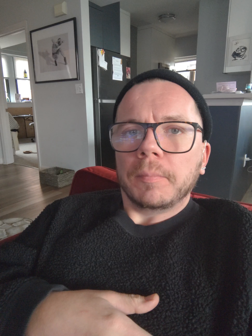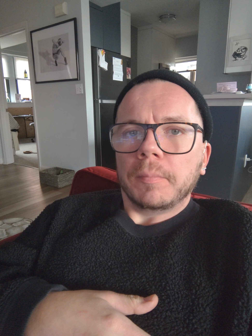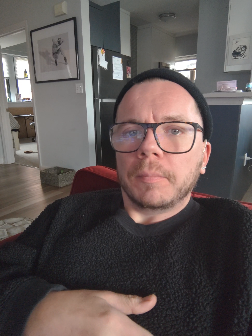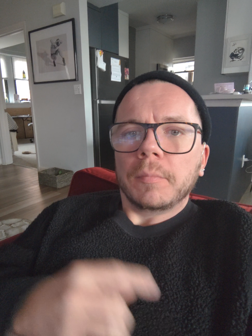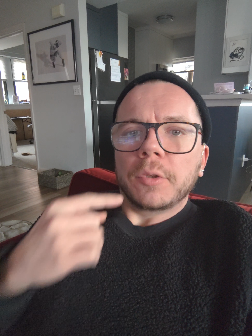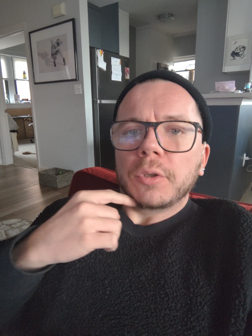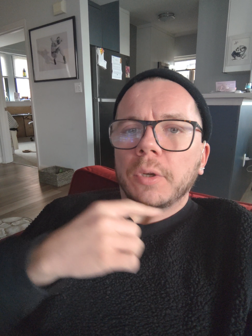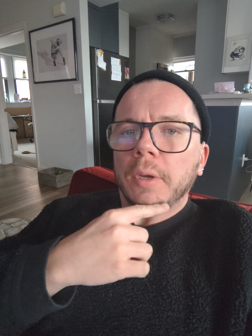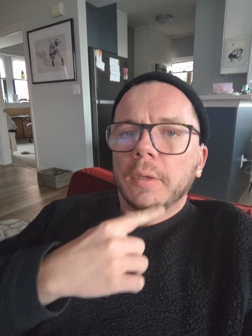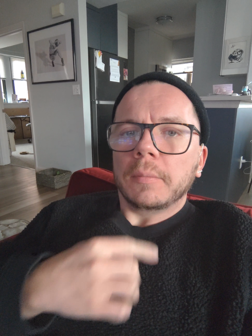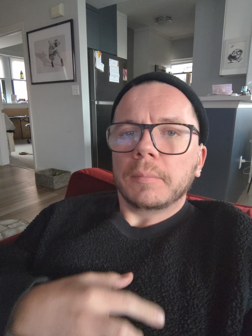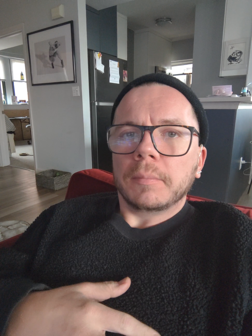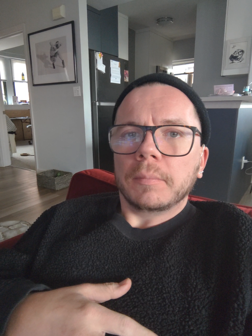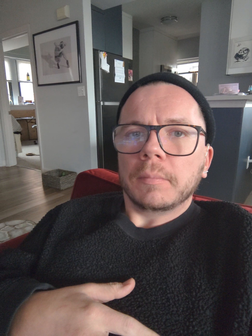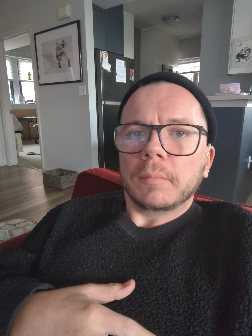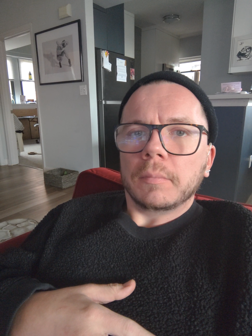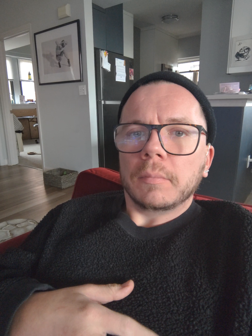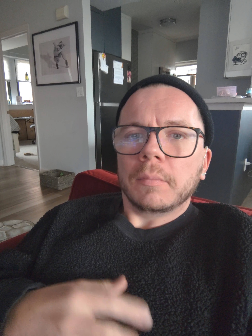chin